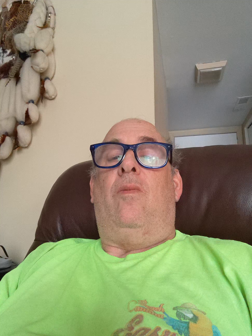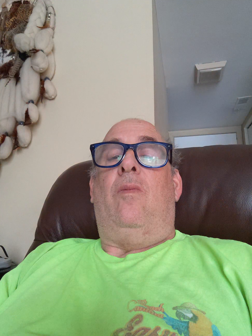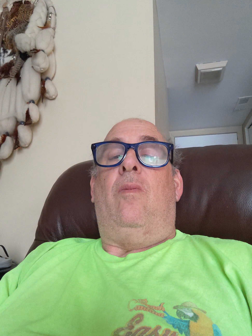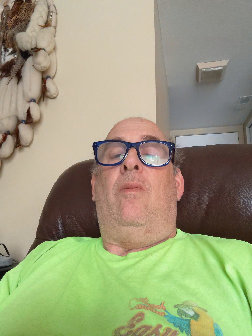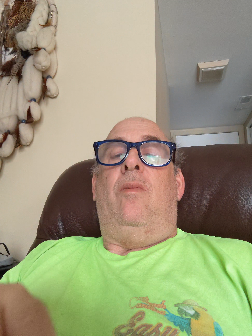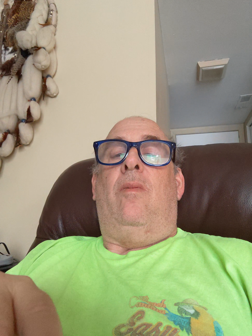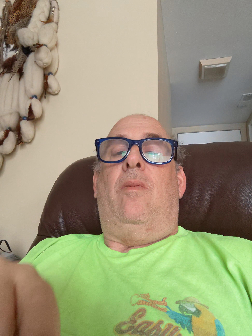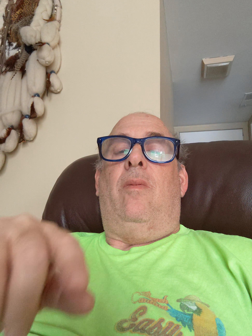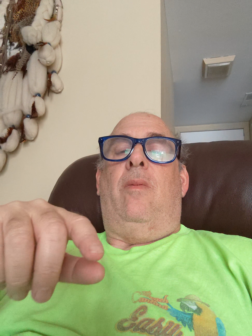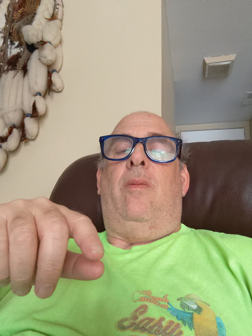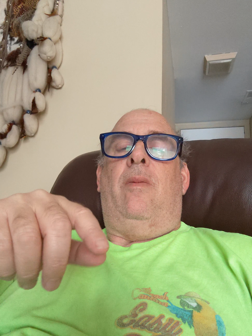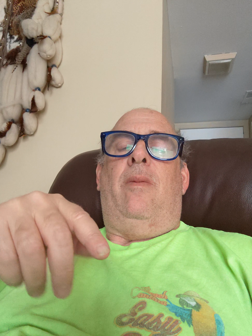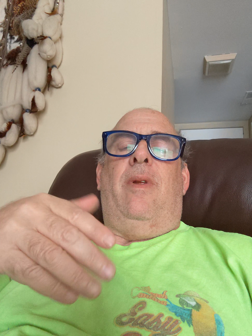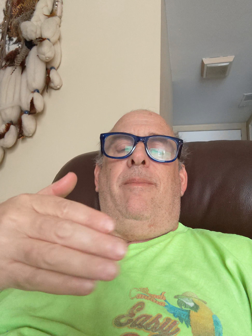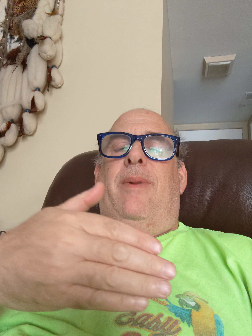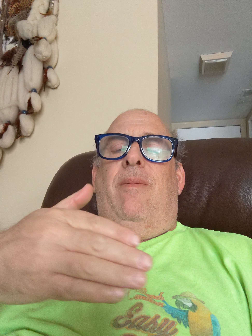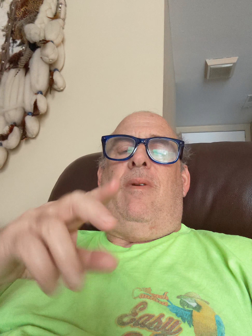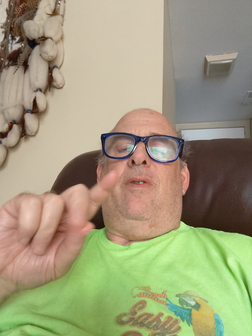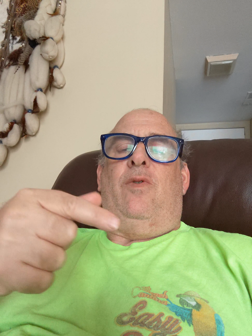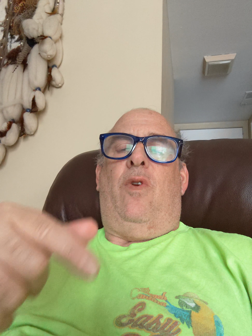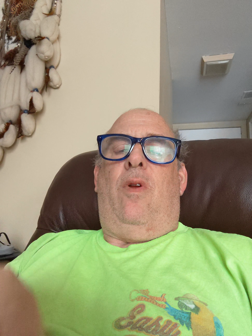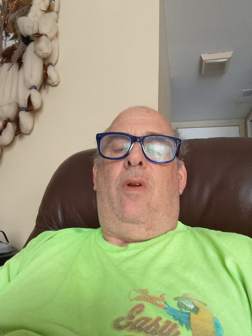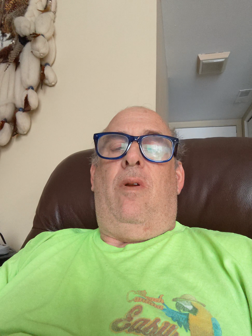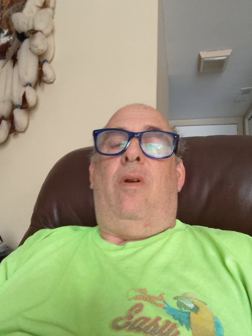puppy